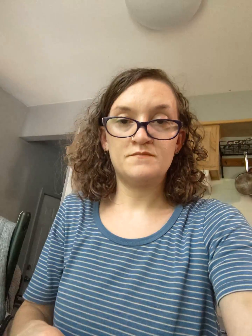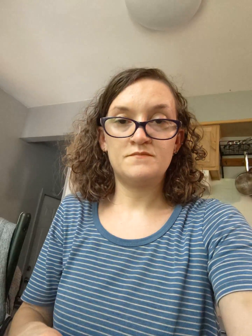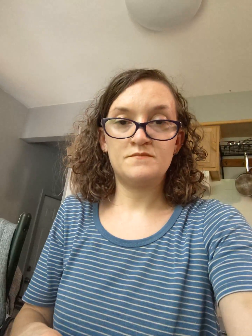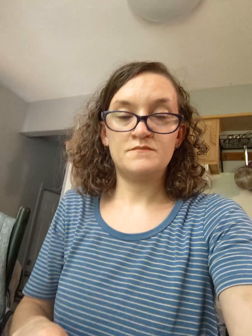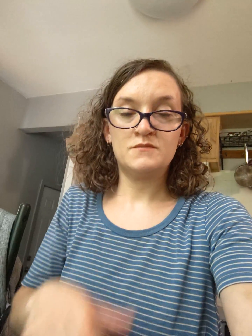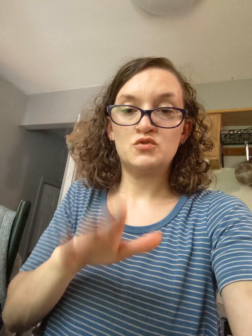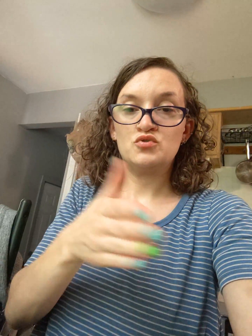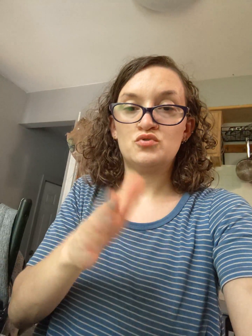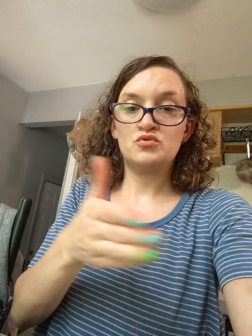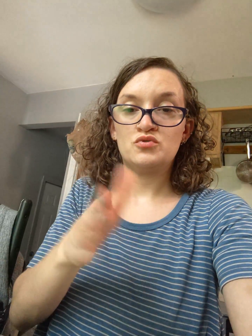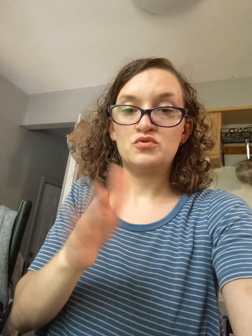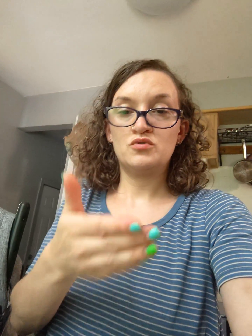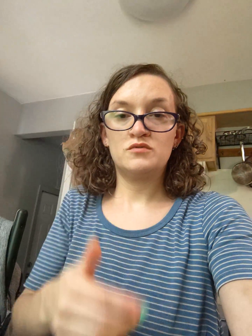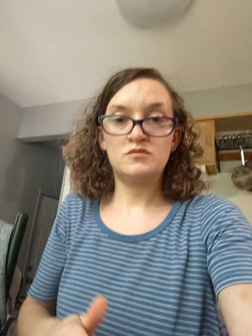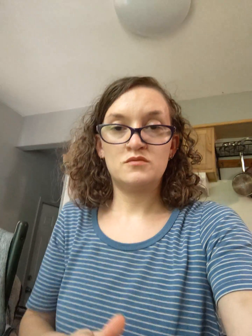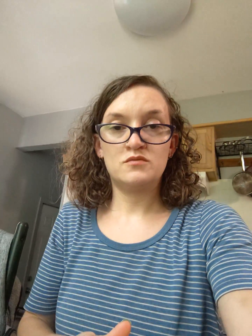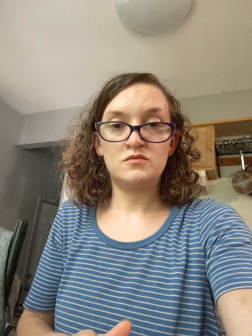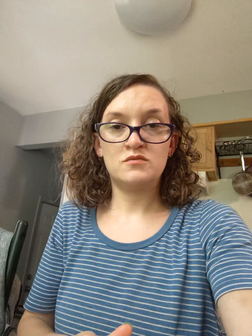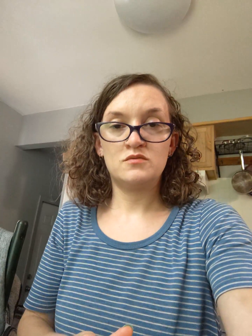cook